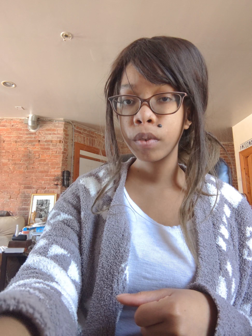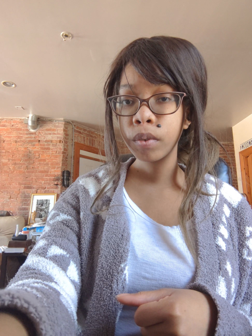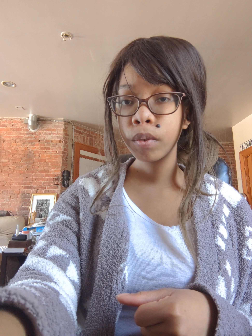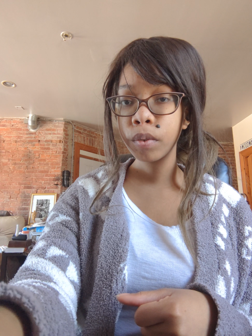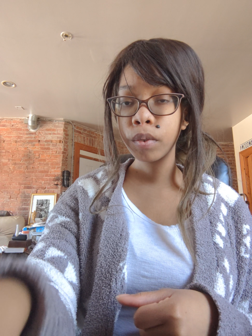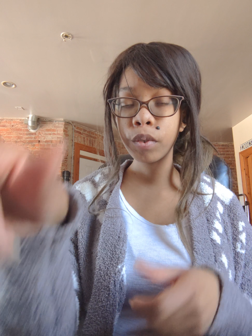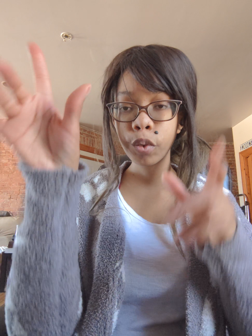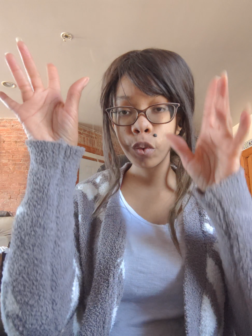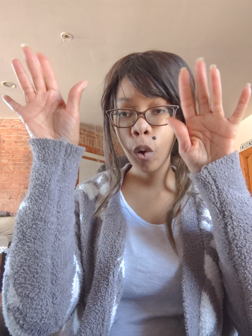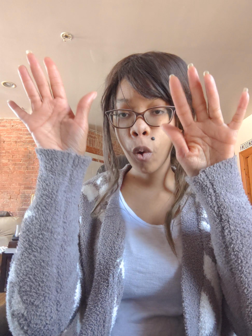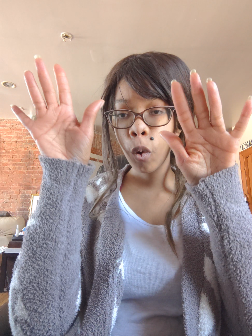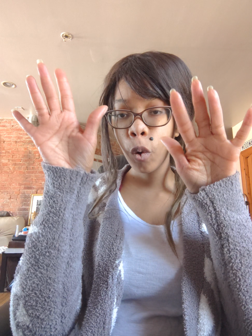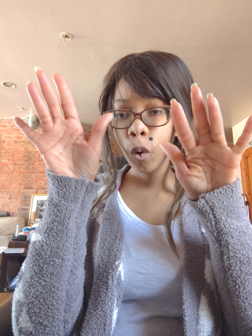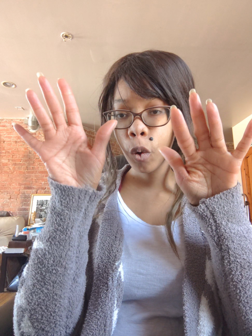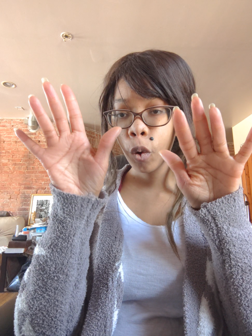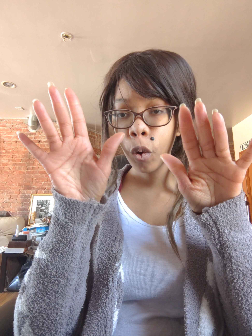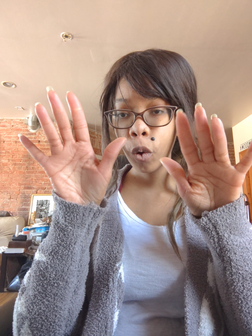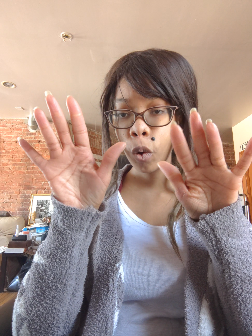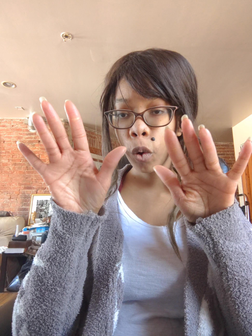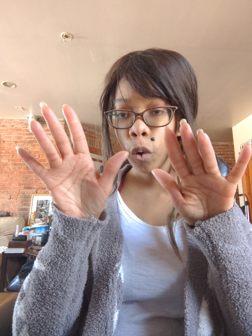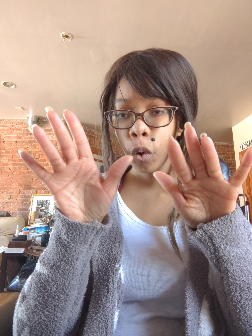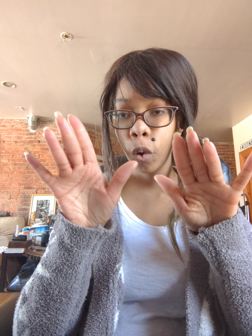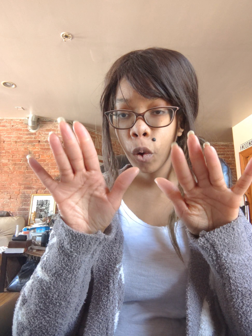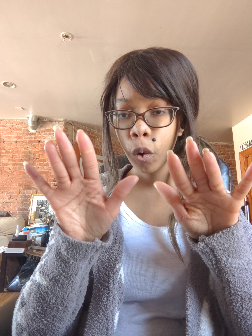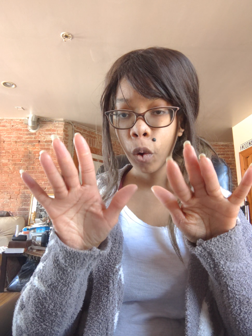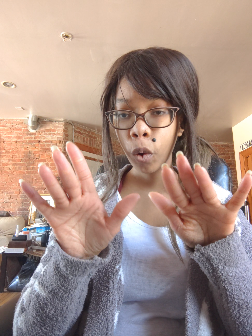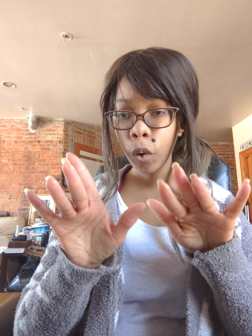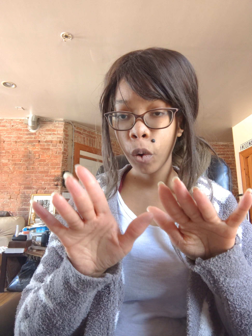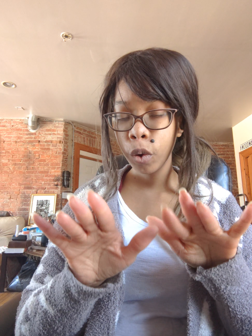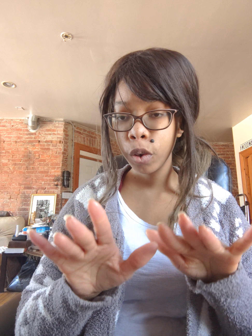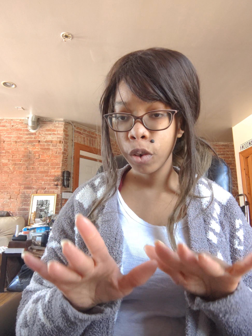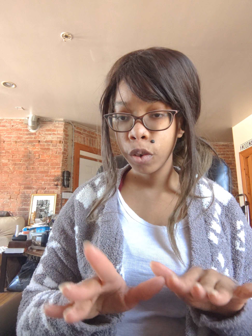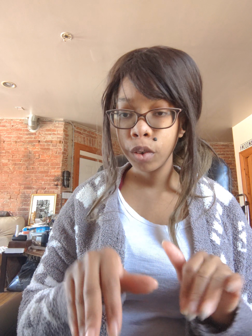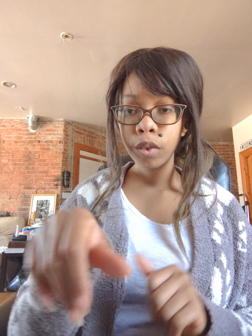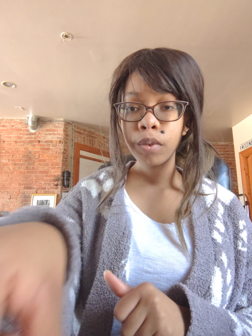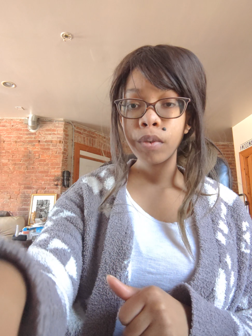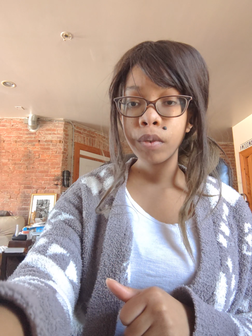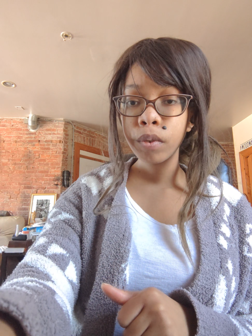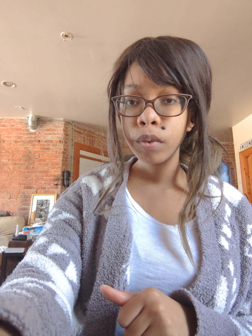snow